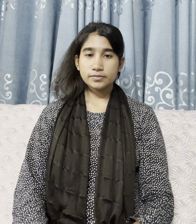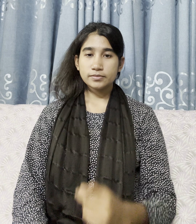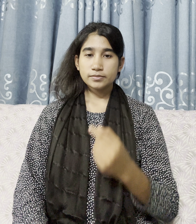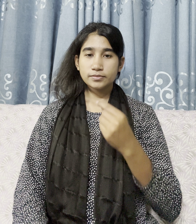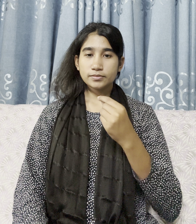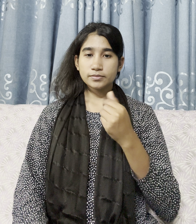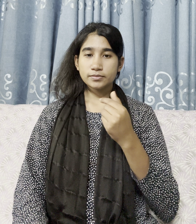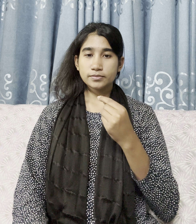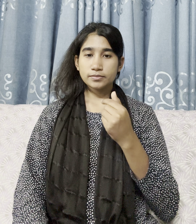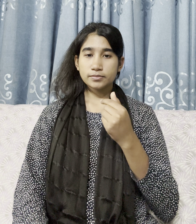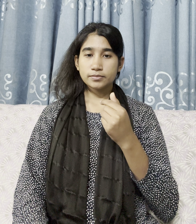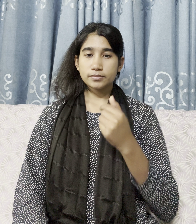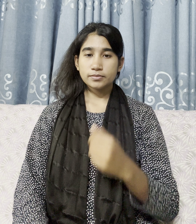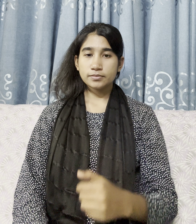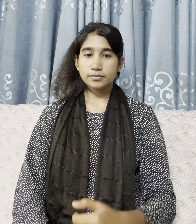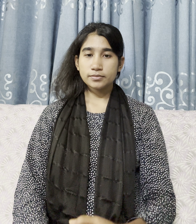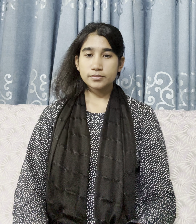টাকা